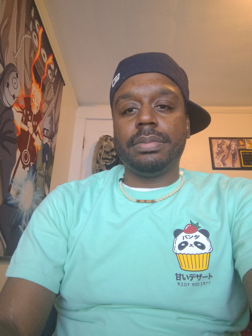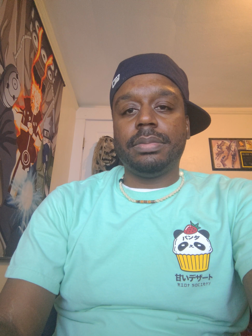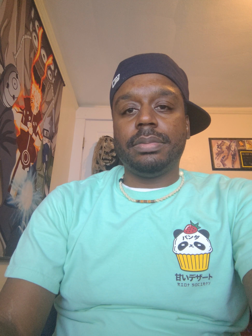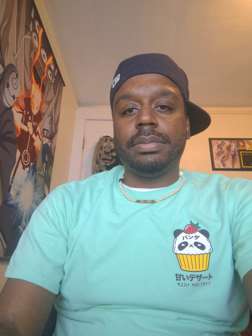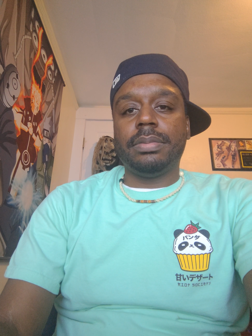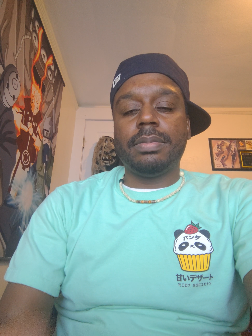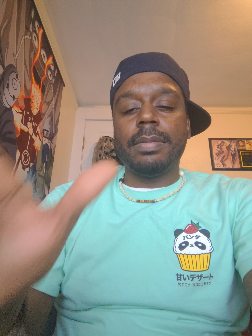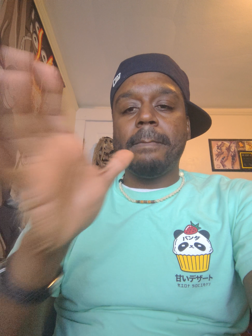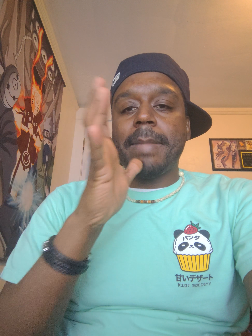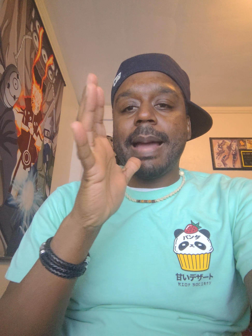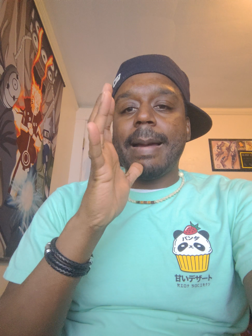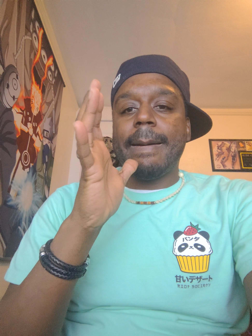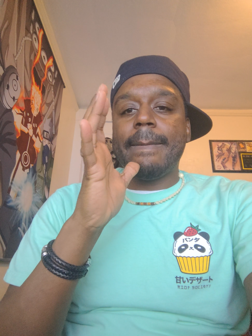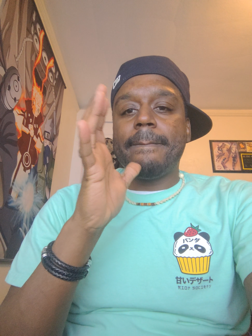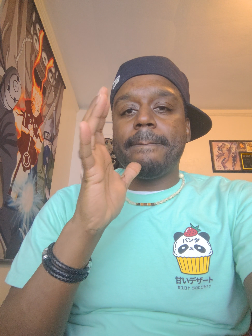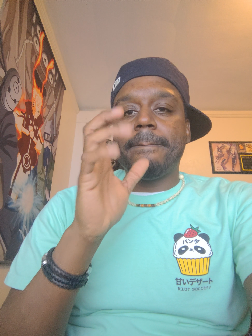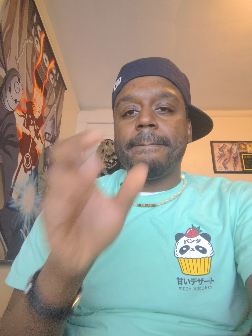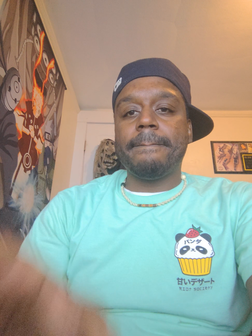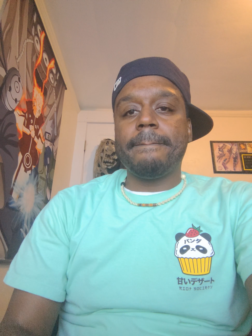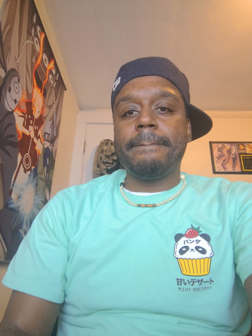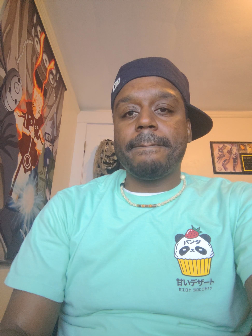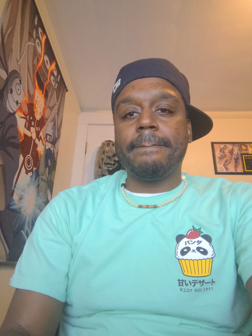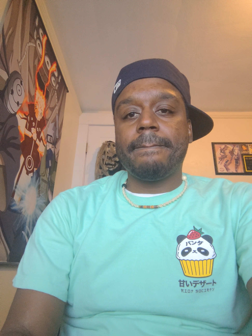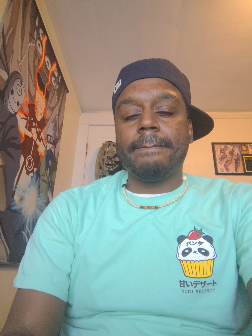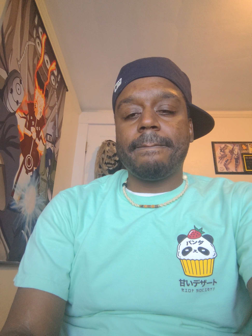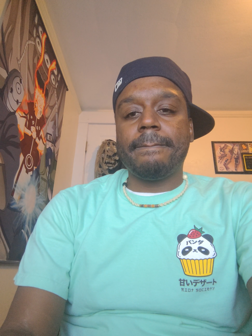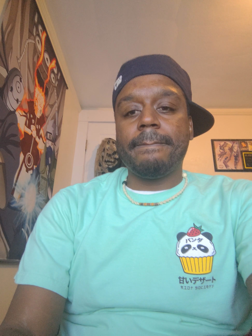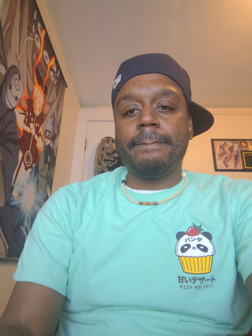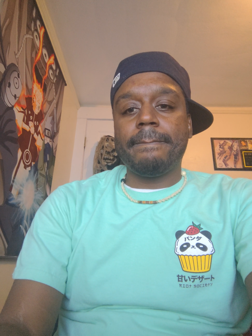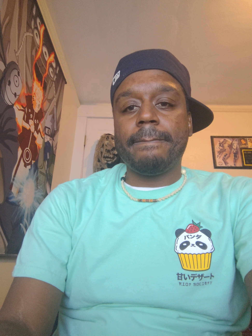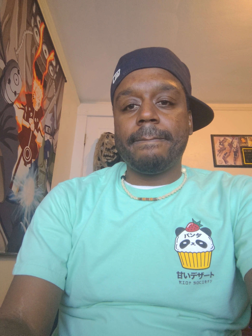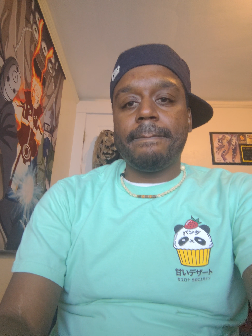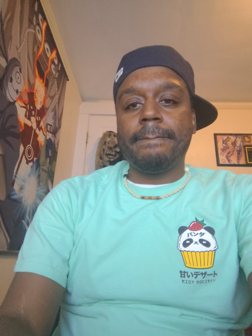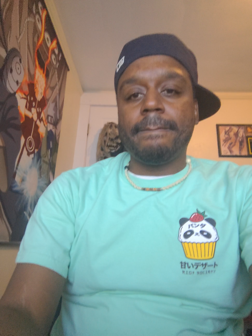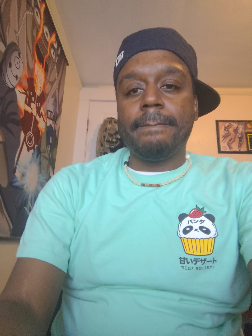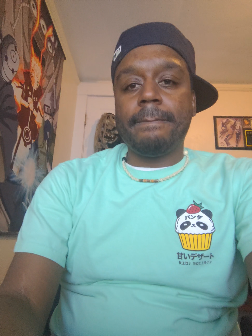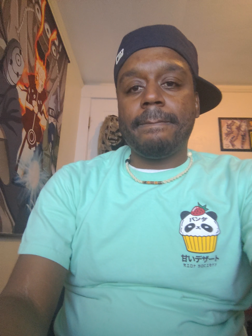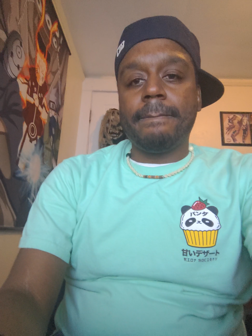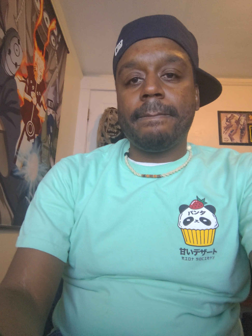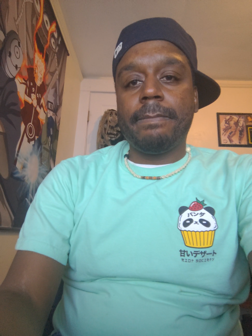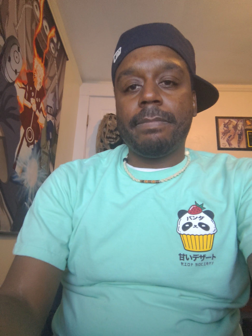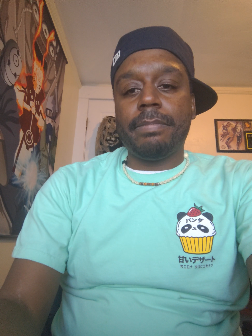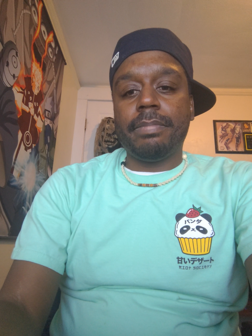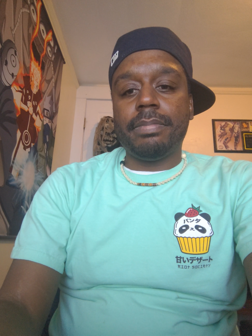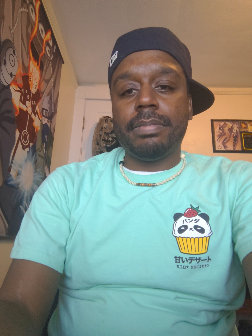mom